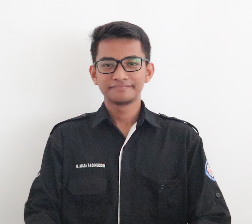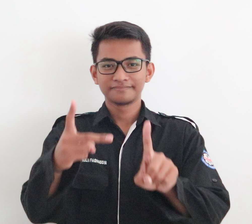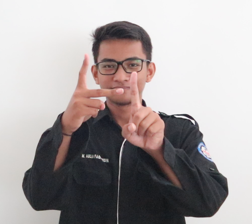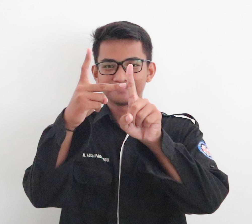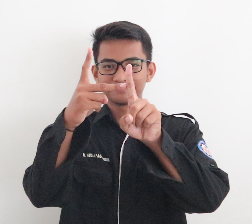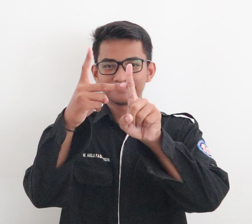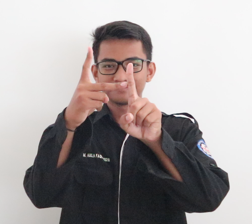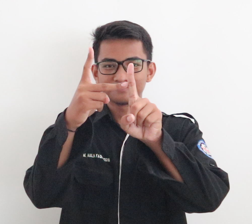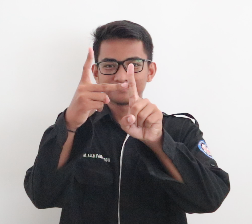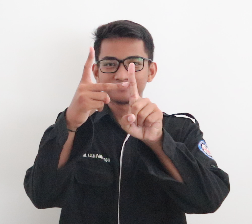H